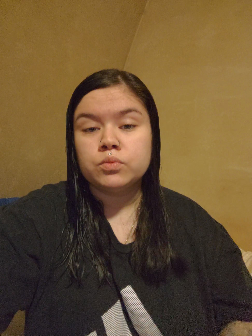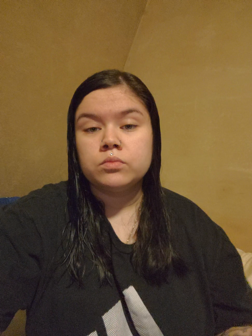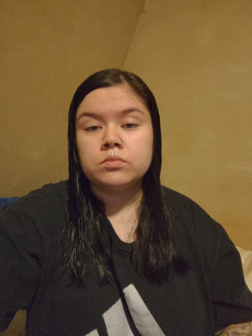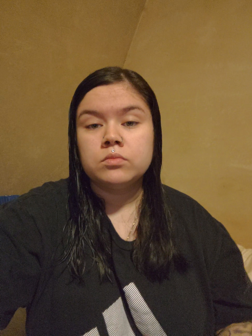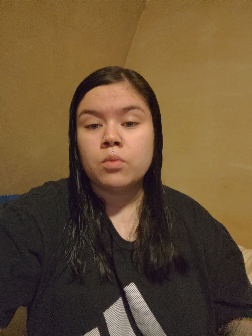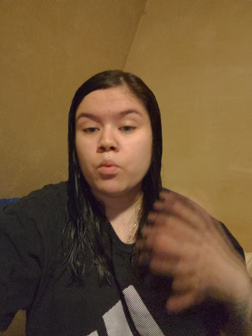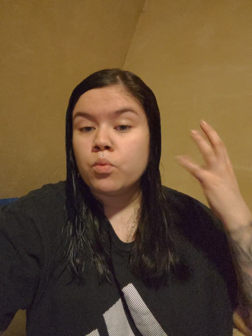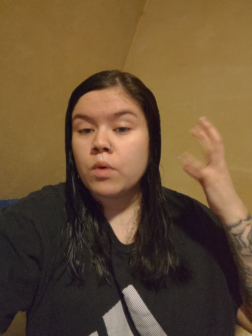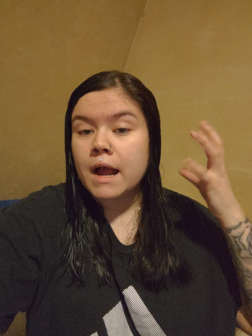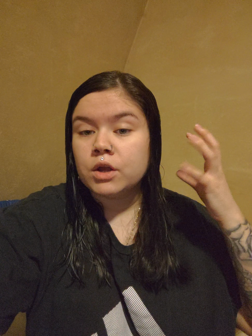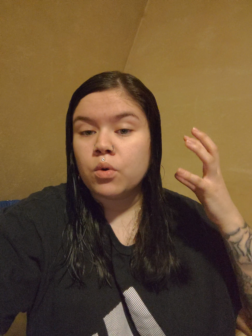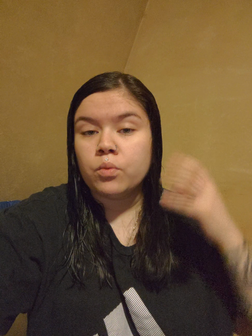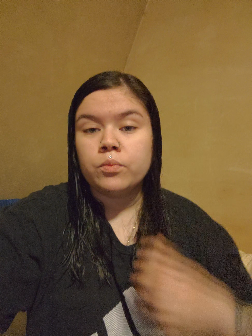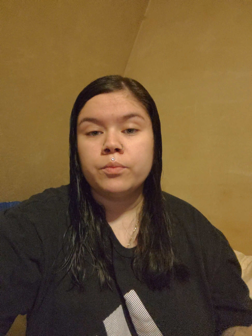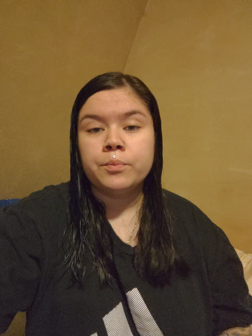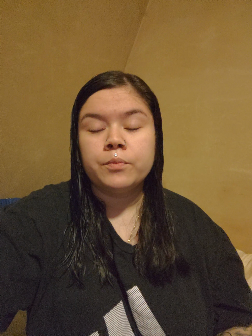radio